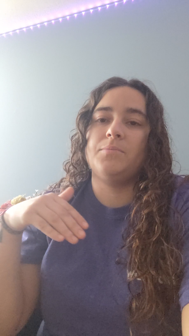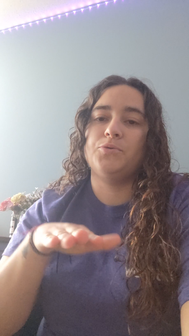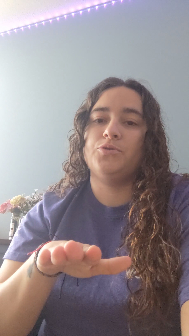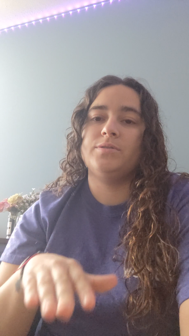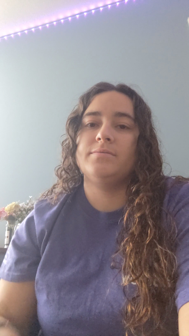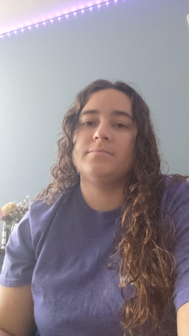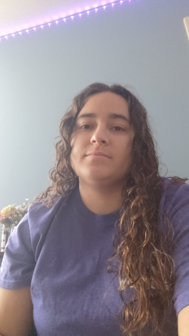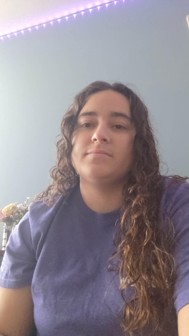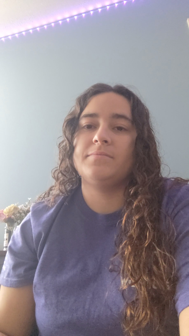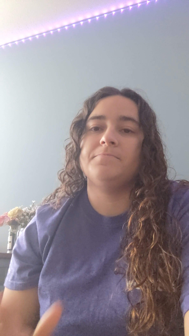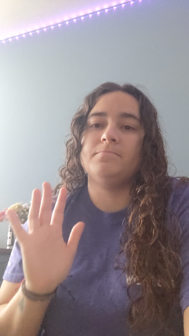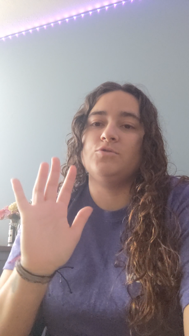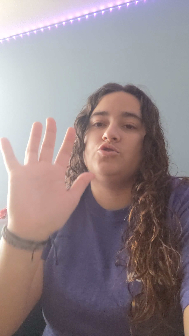push